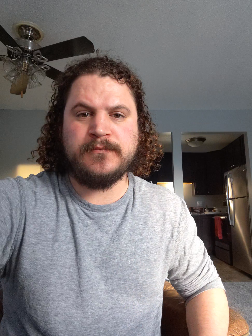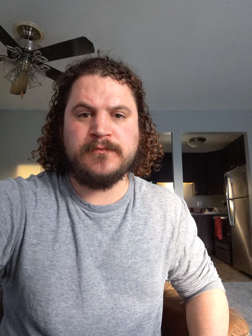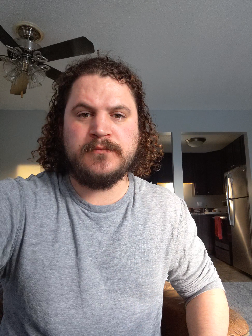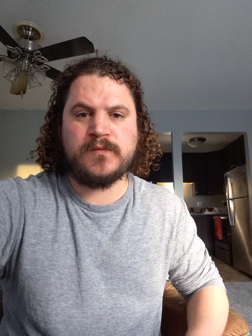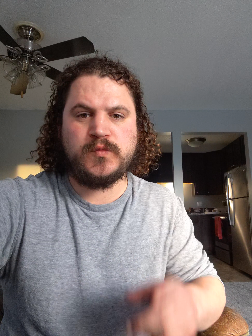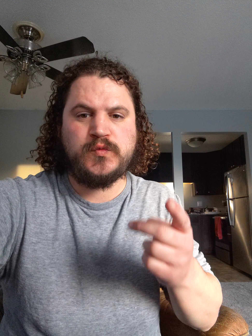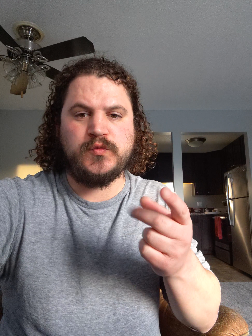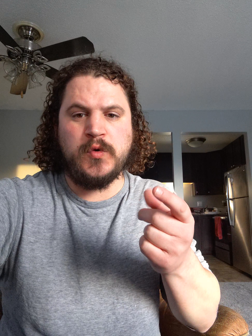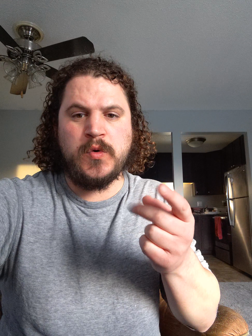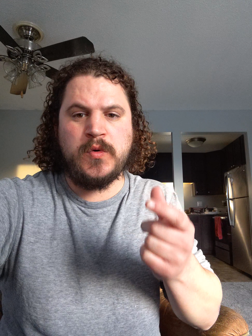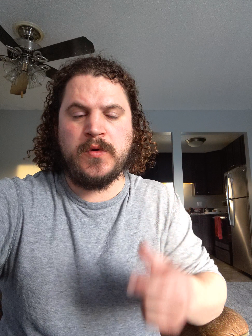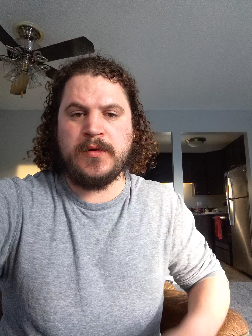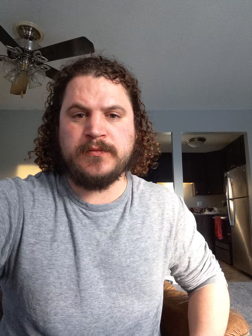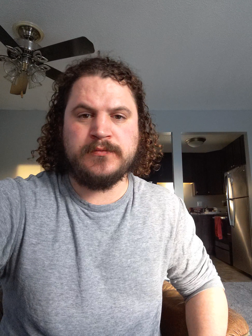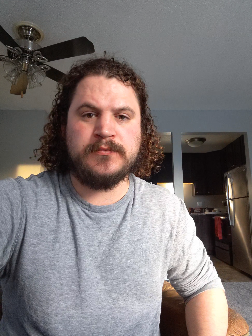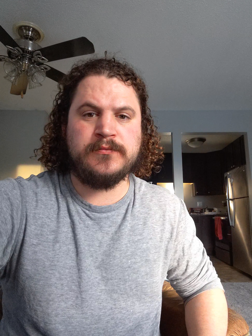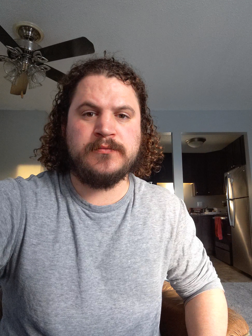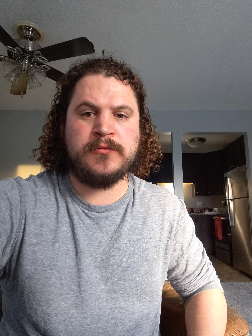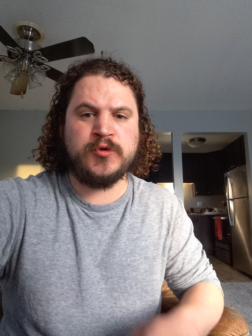dog